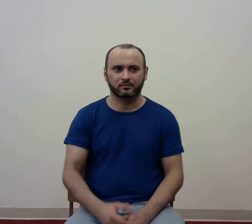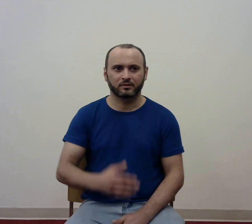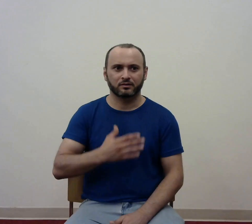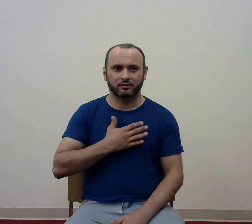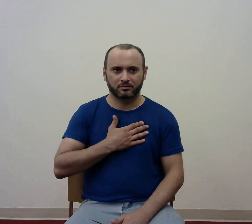mən